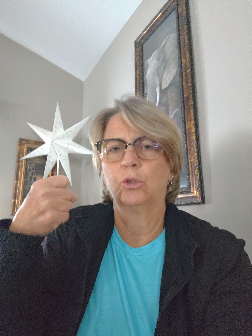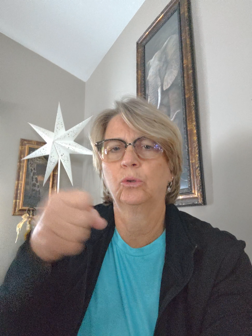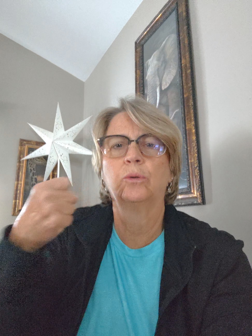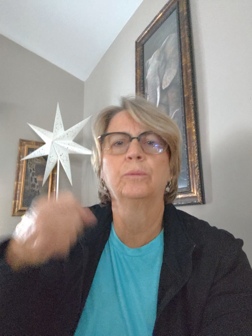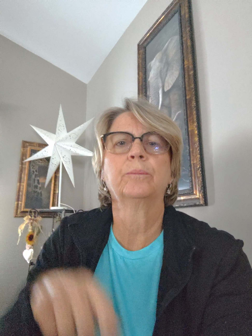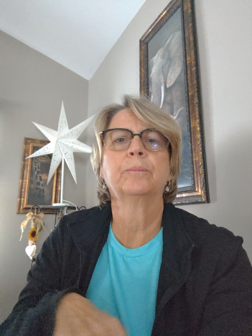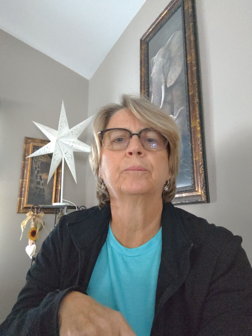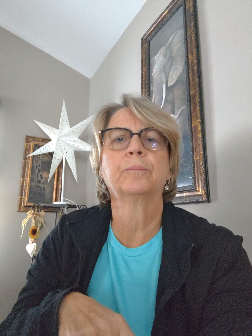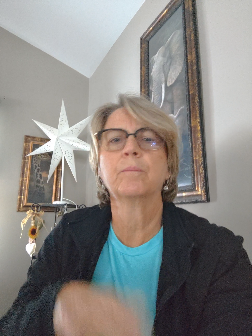refrigerator